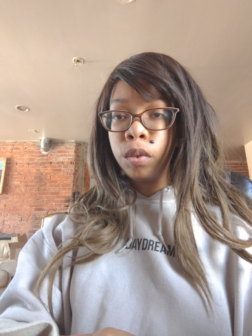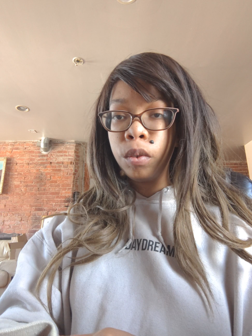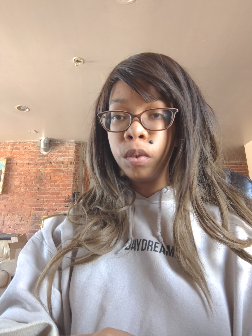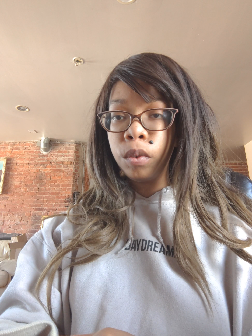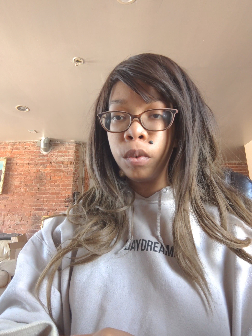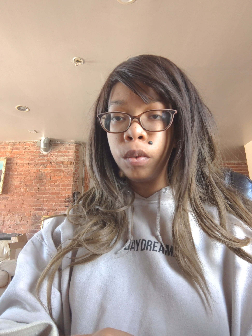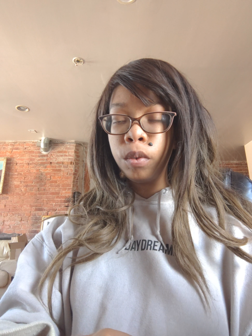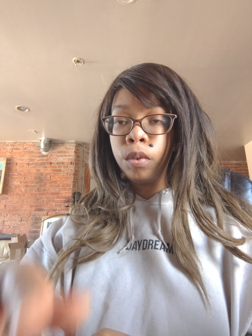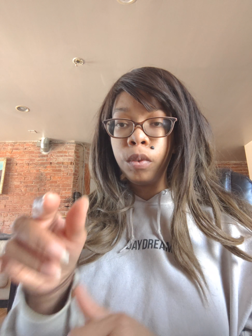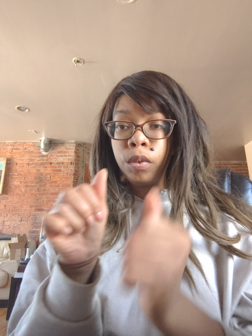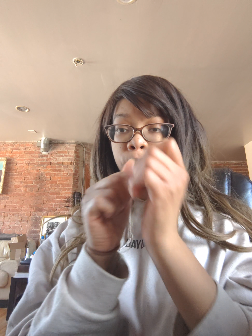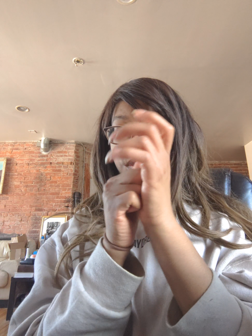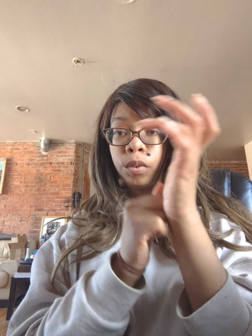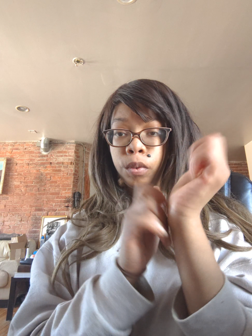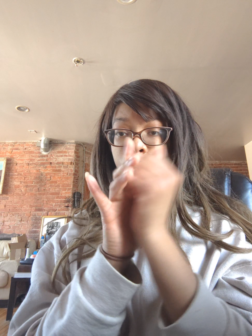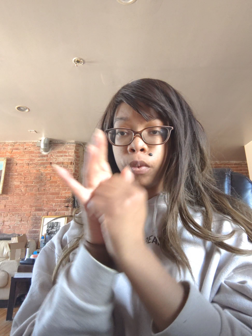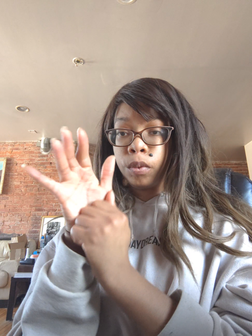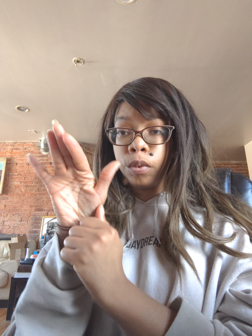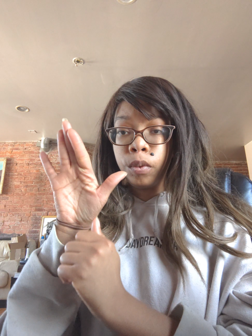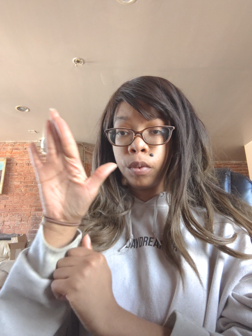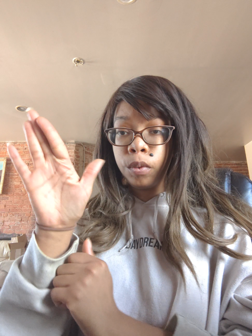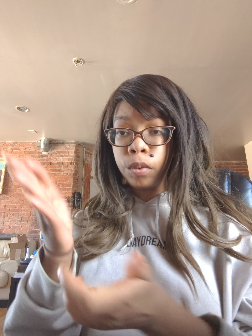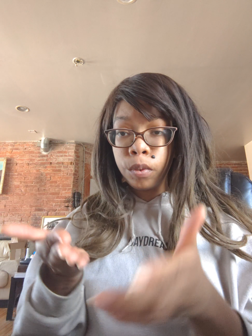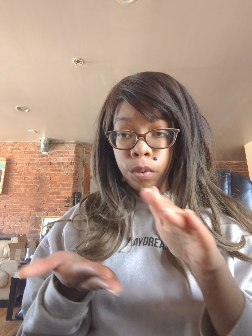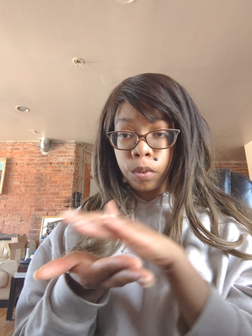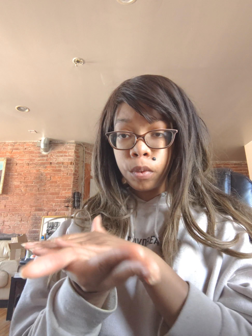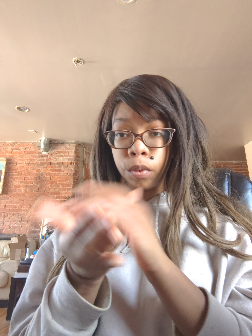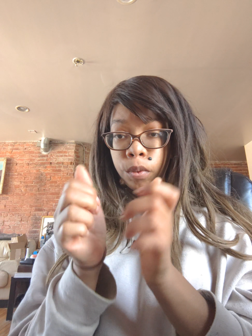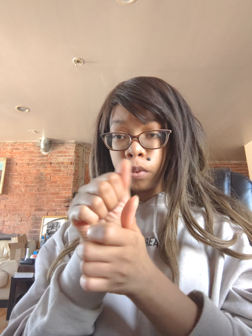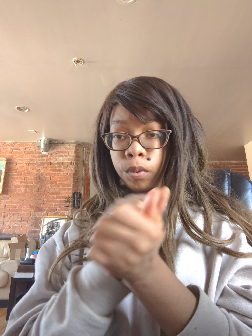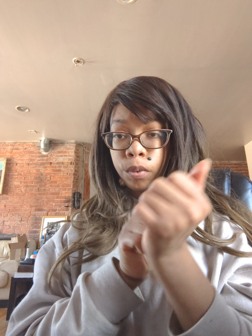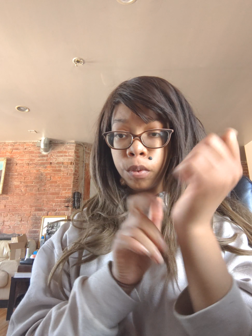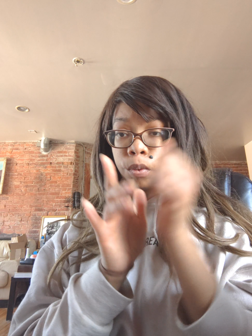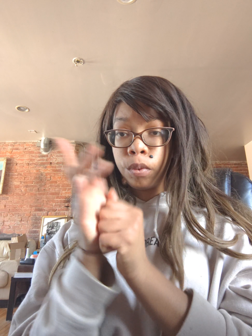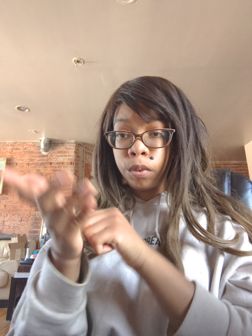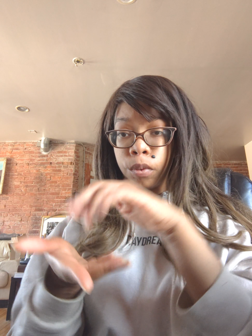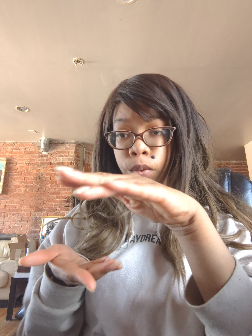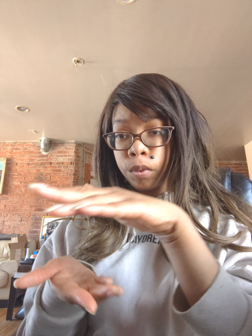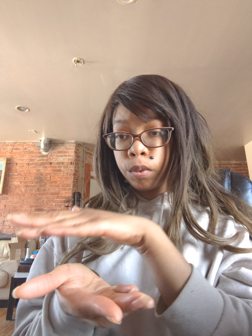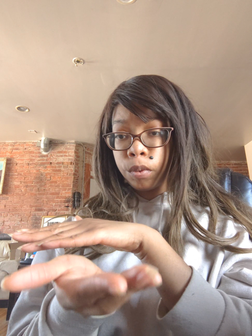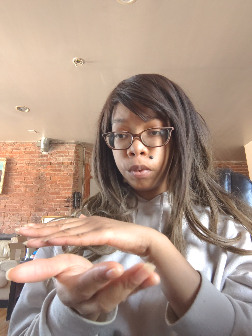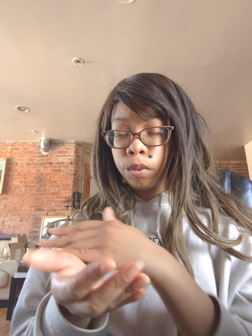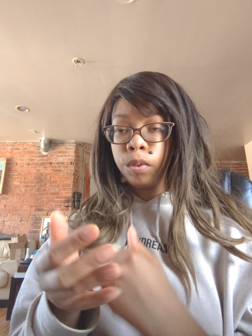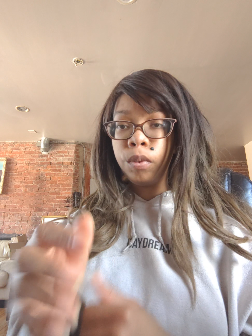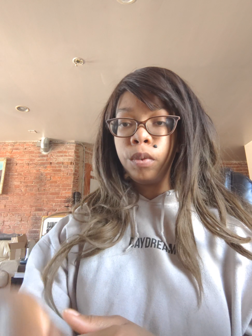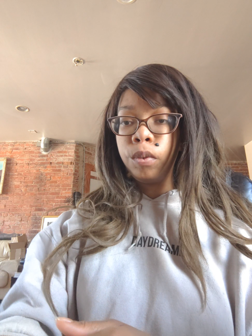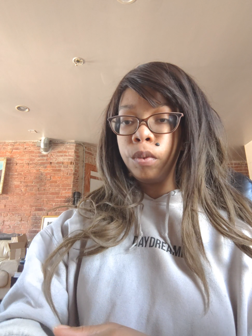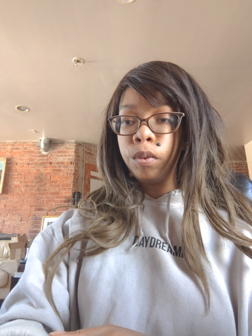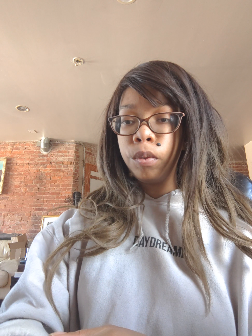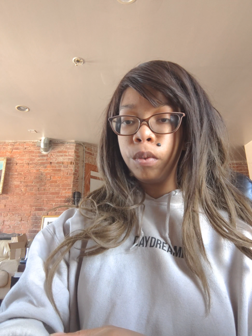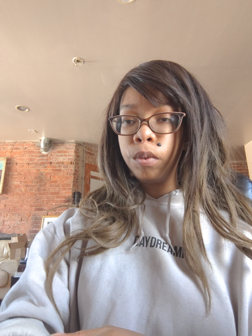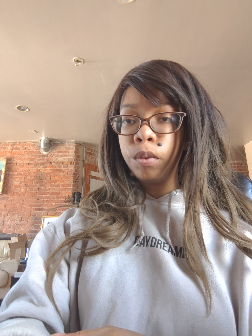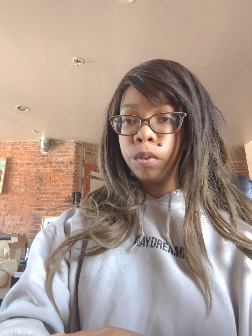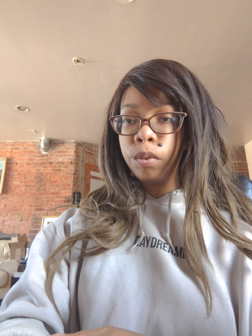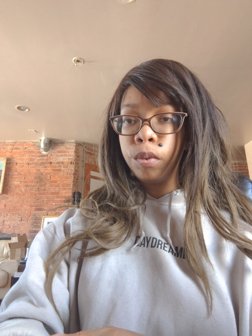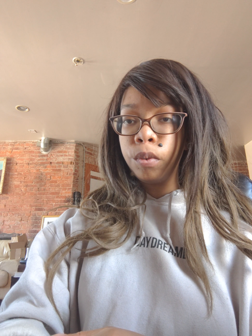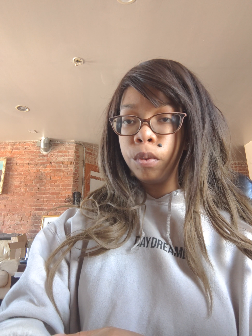mitten